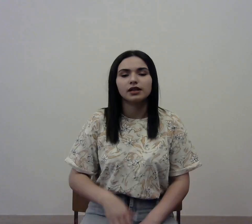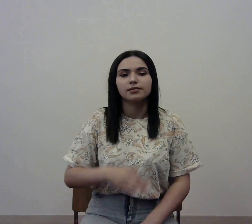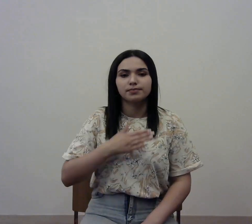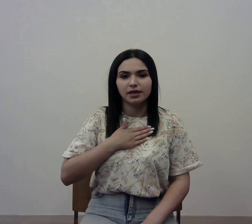mən